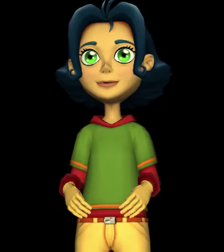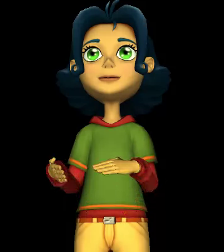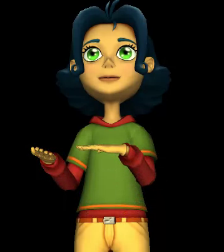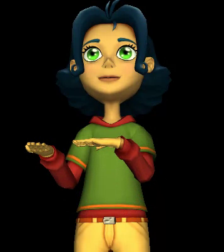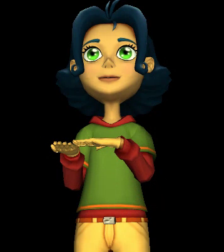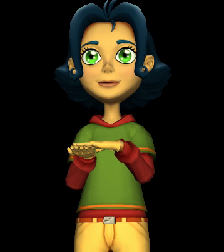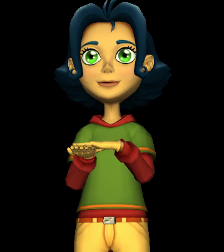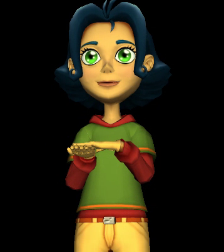فرن